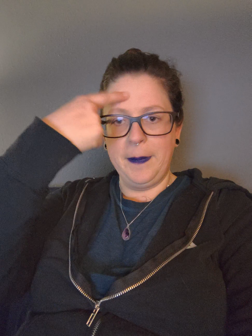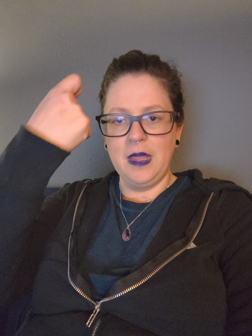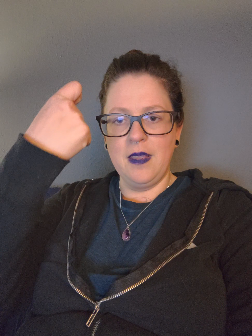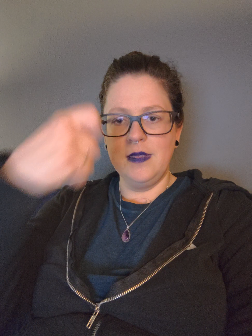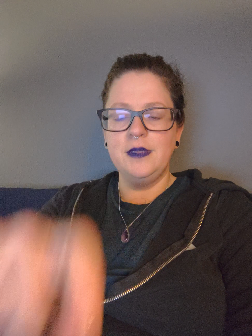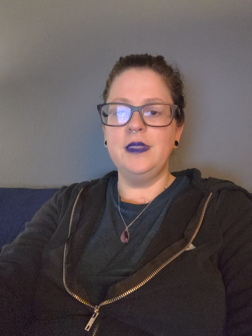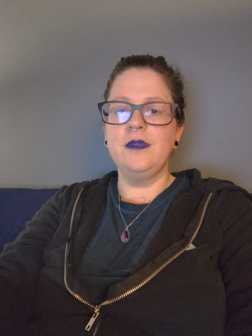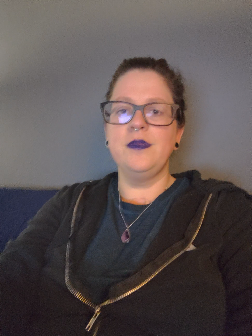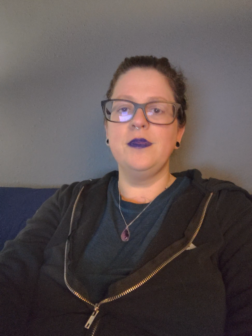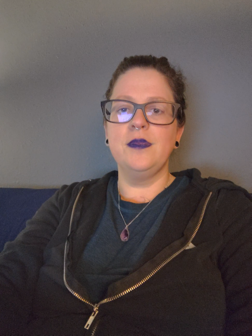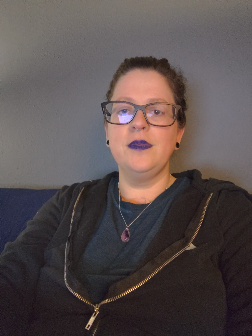because